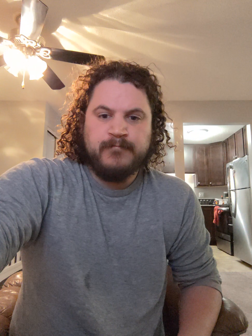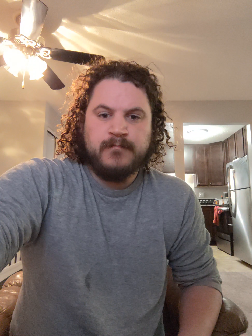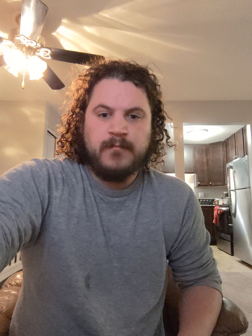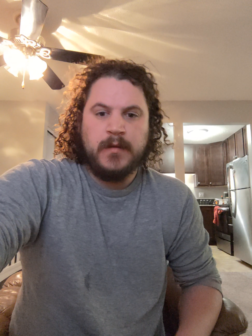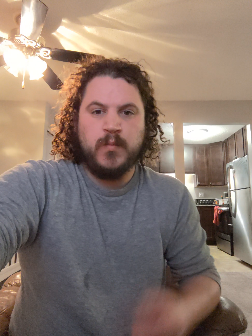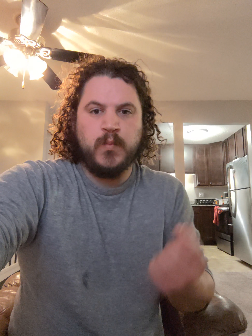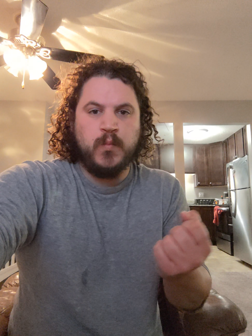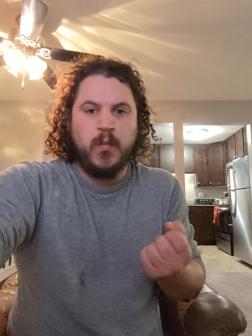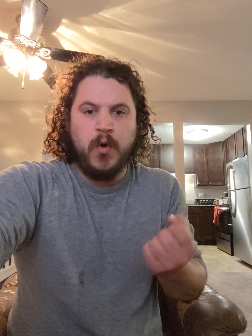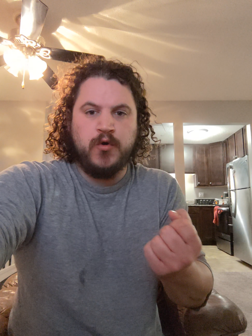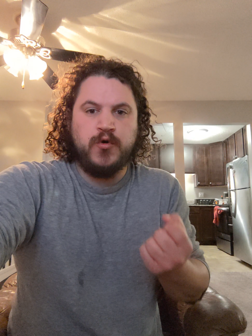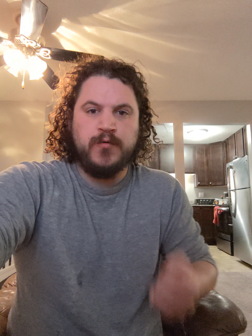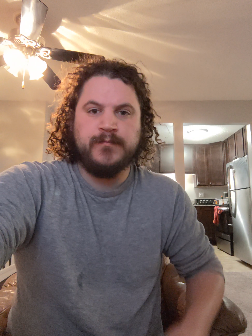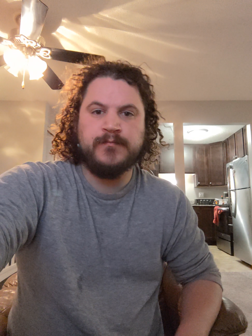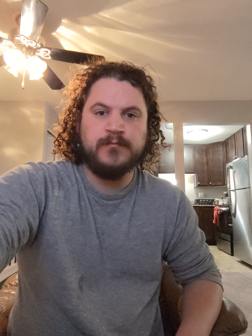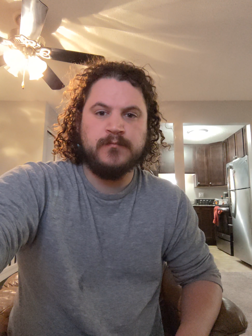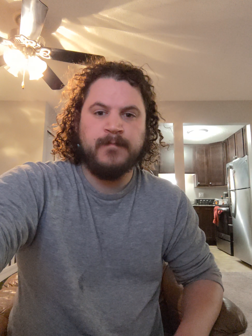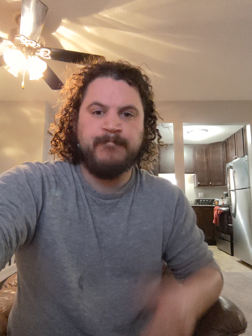drawer